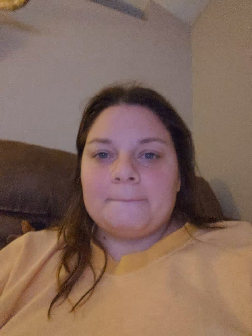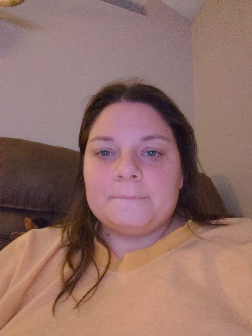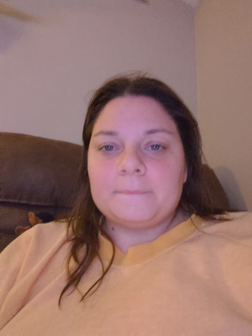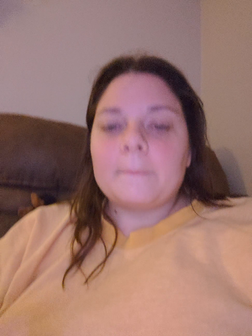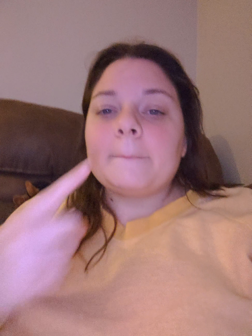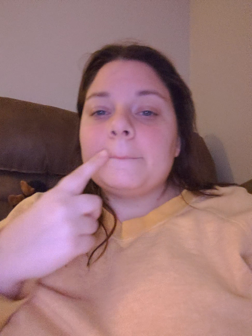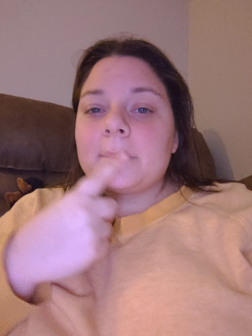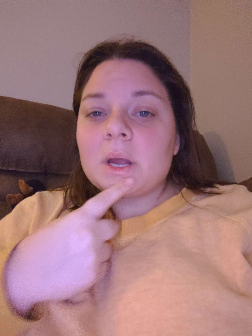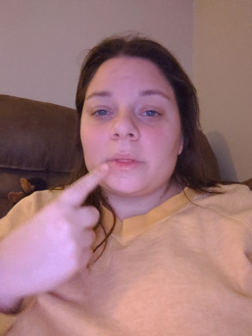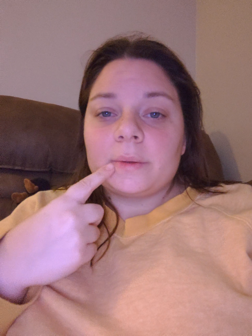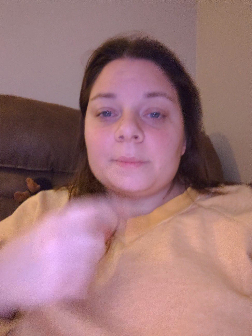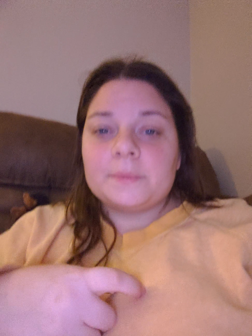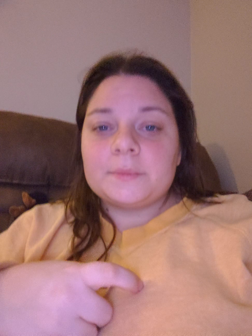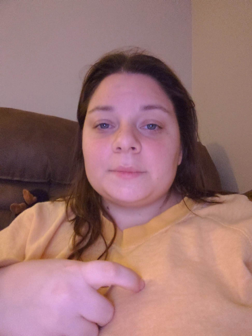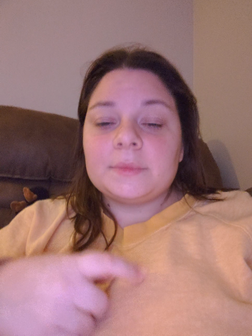mouth